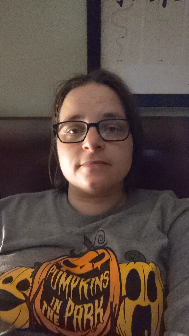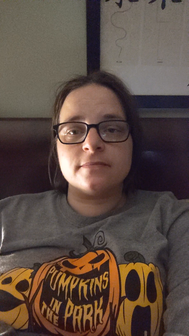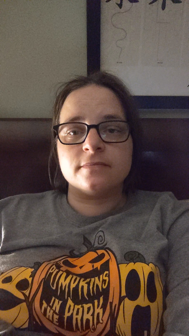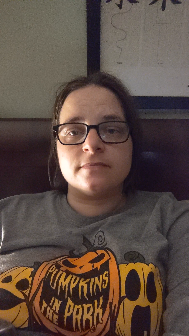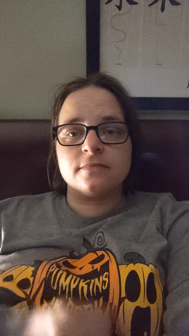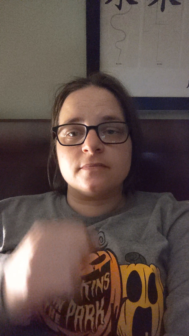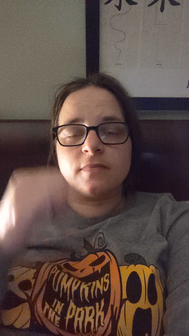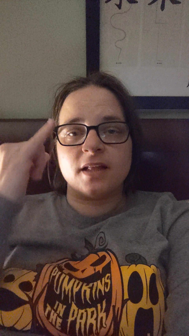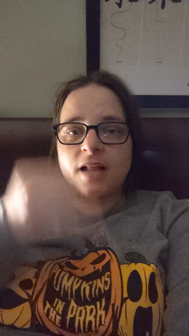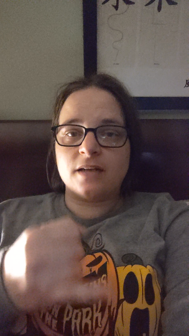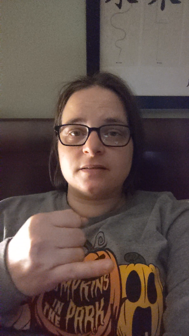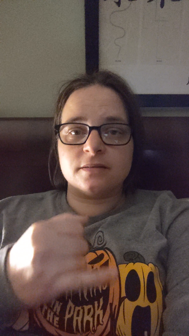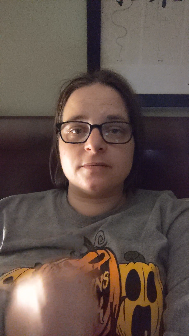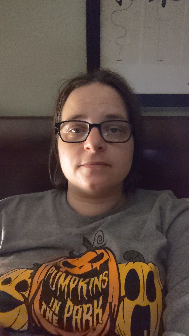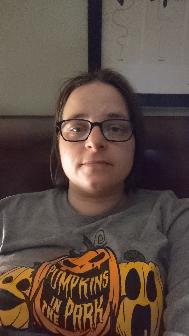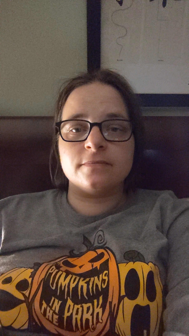last